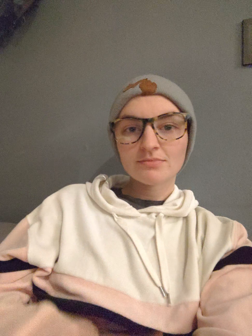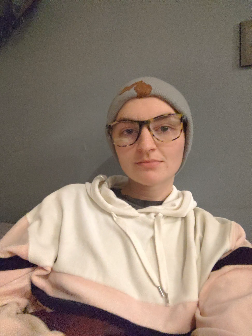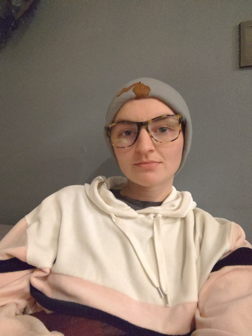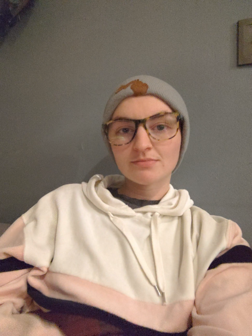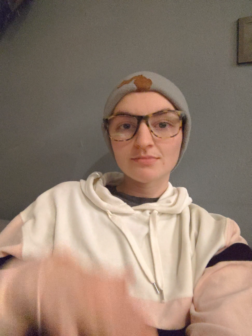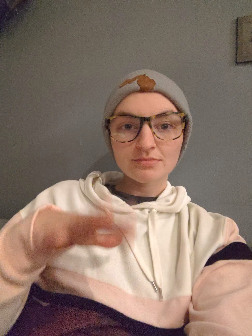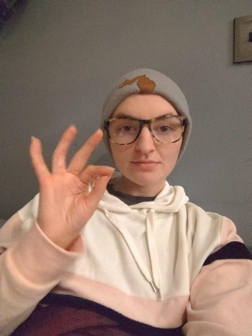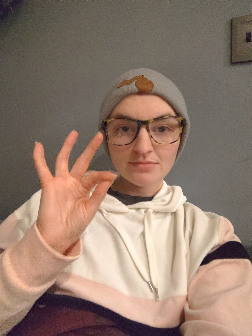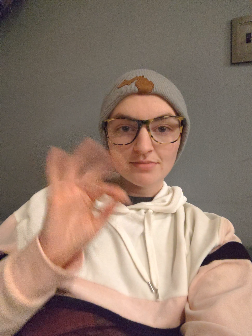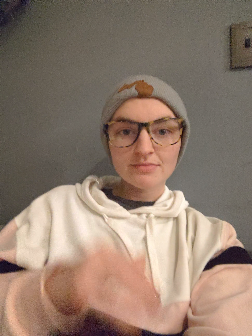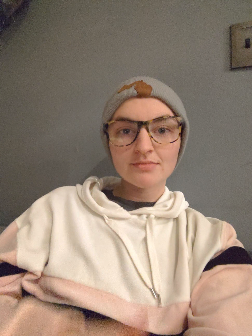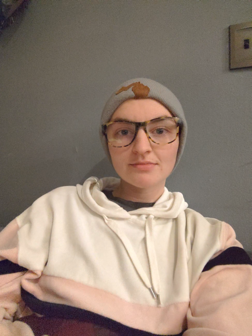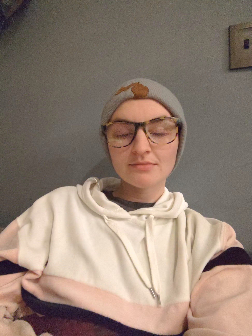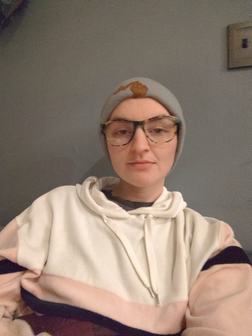find